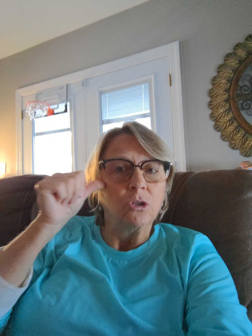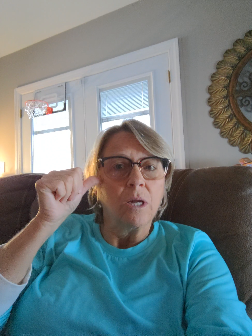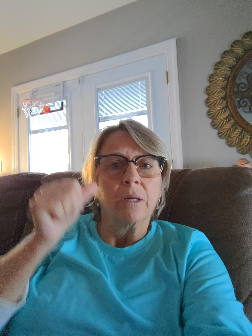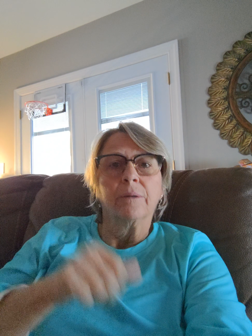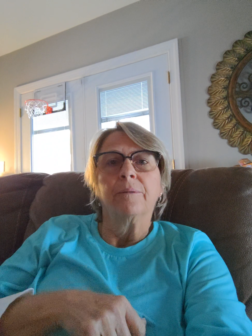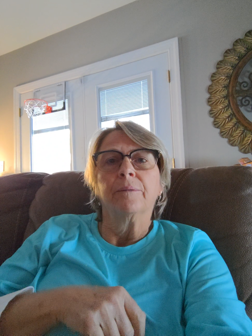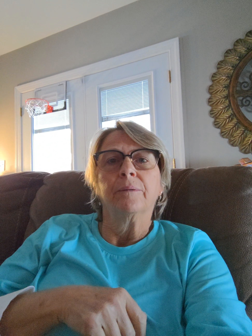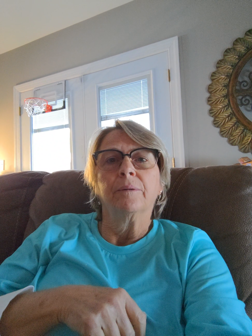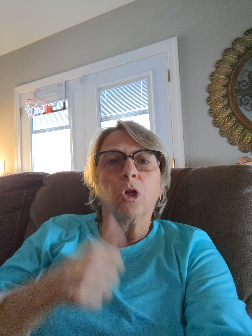yesterday